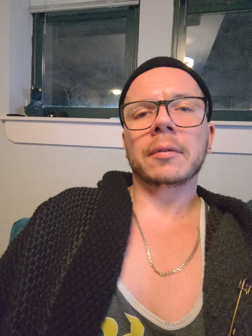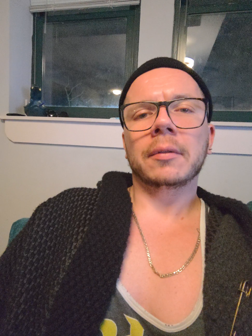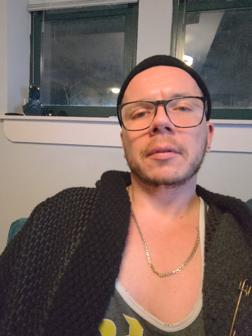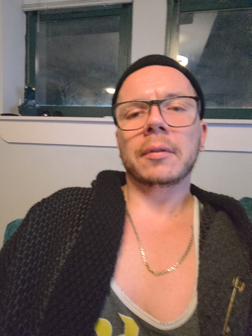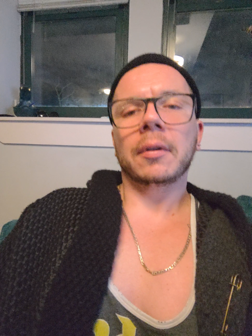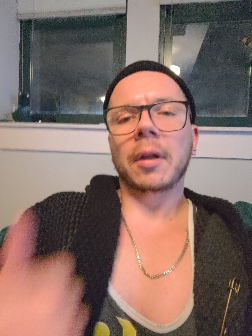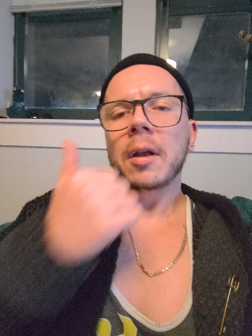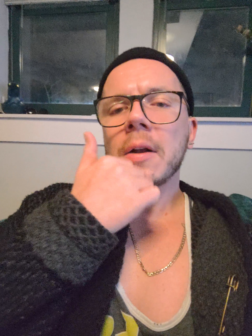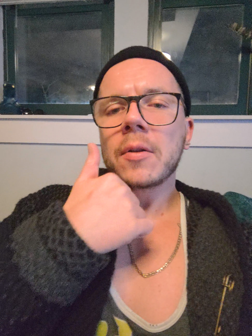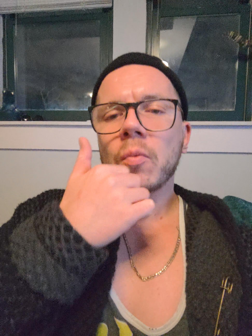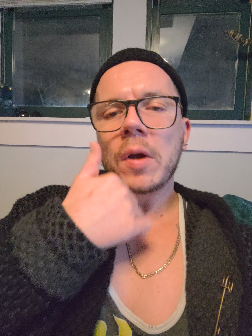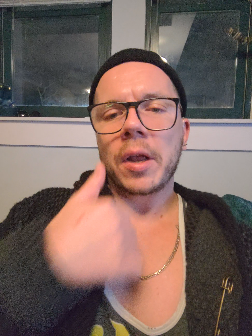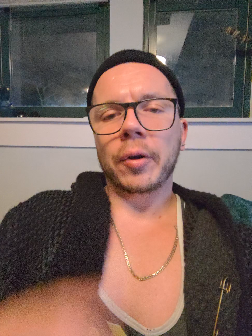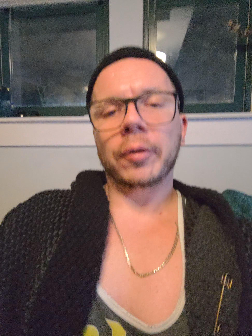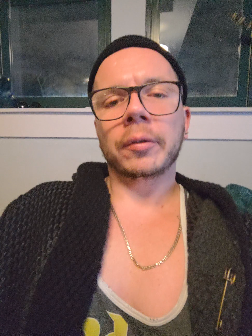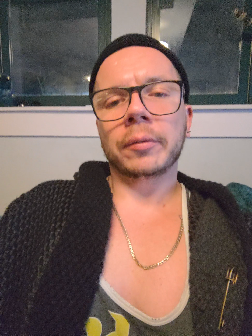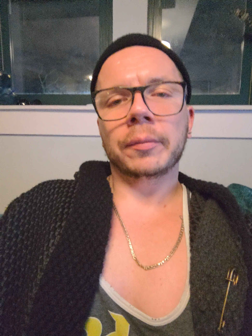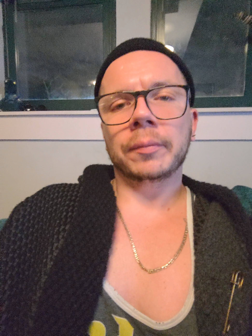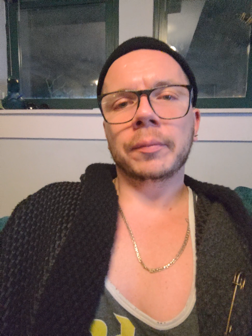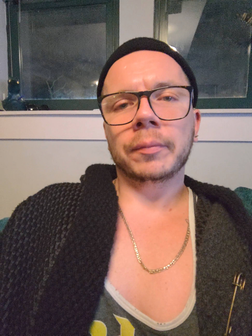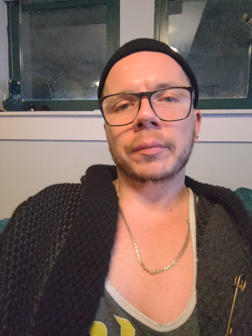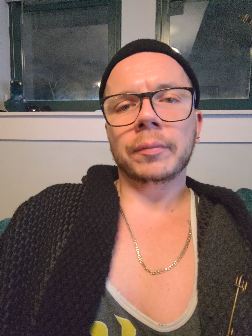underwear